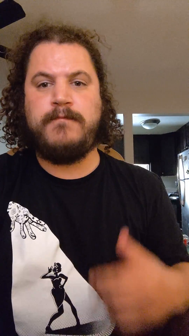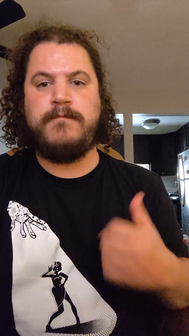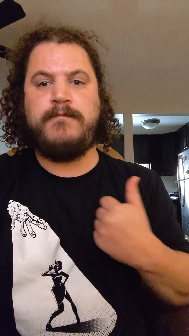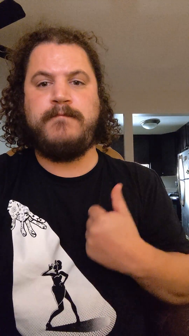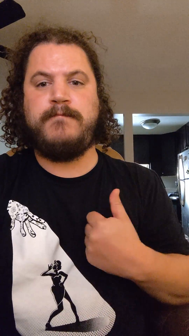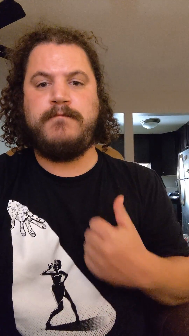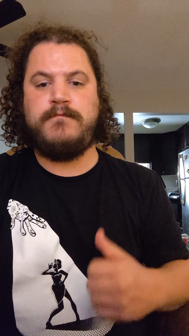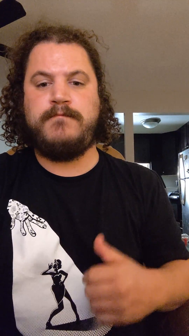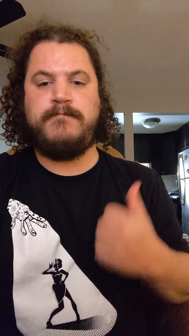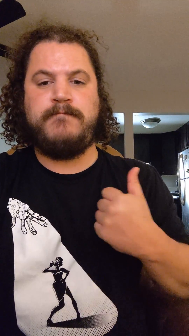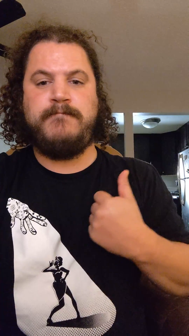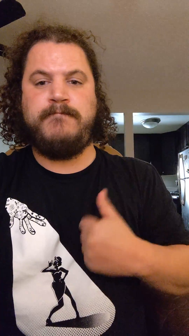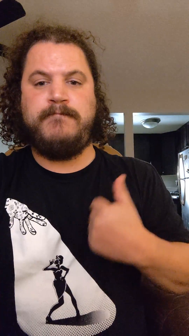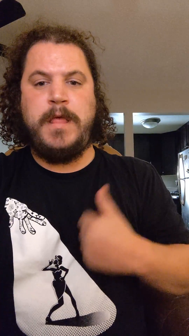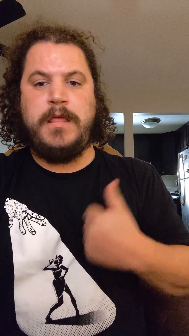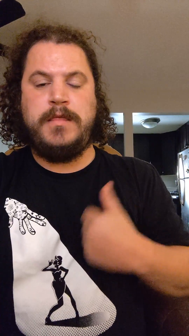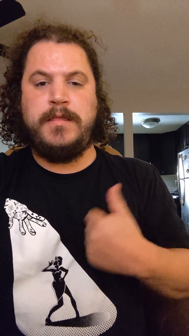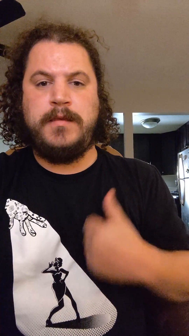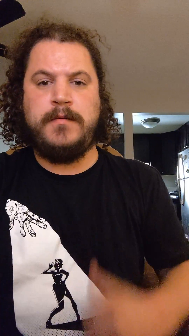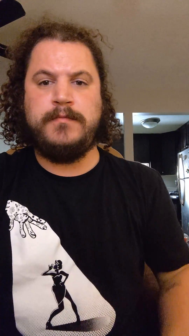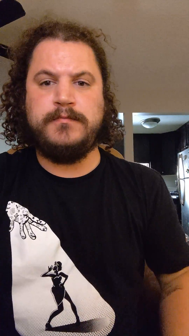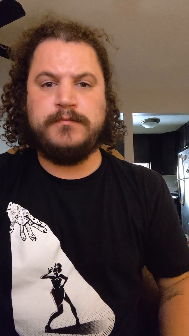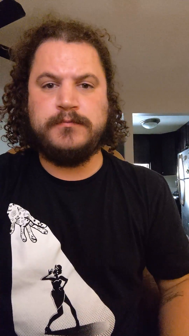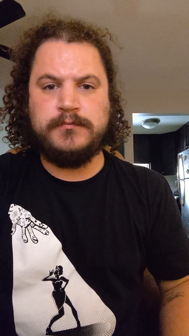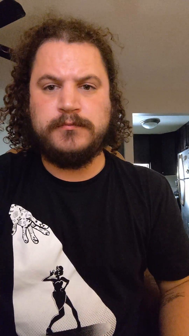bathtub